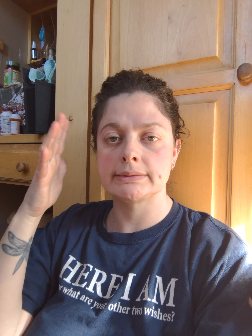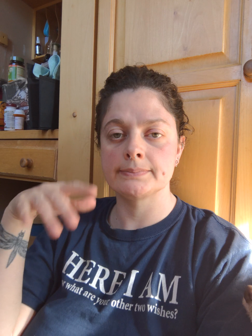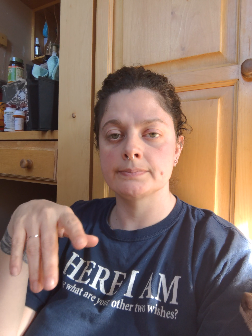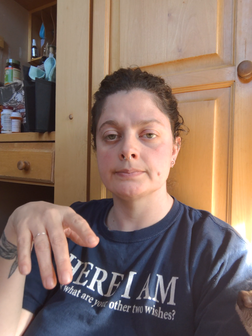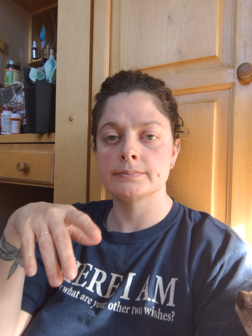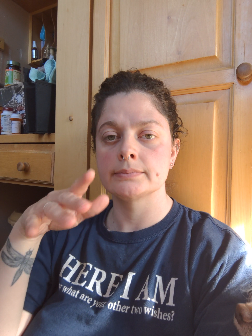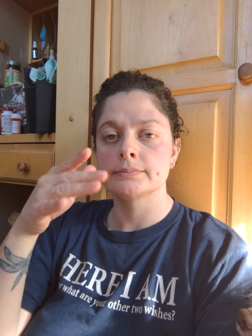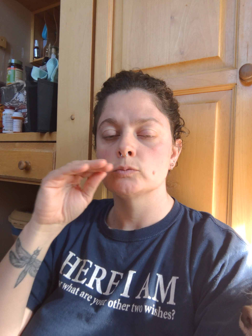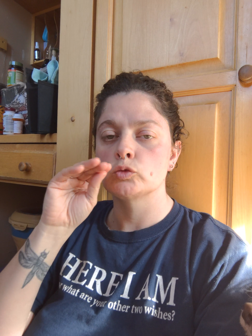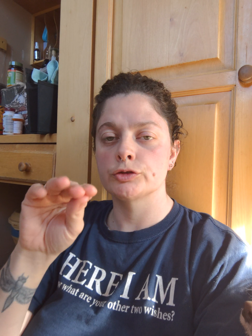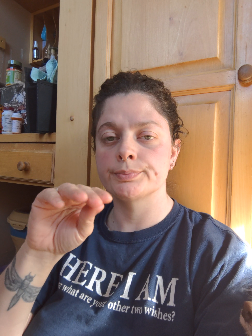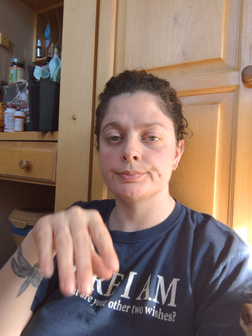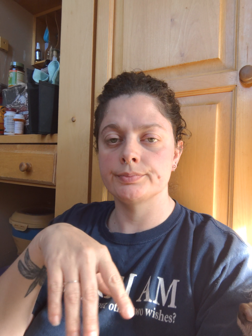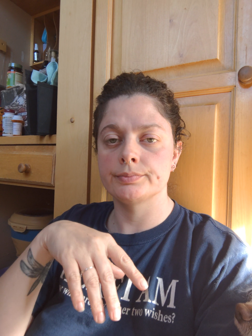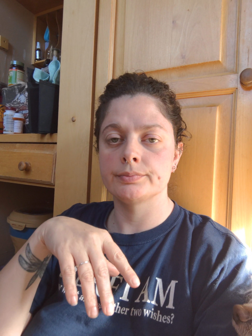kiss